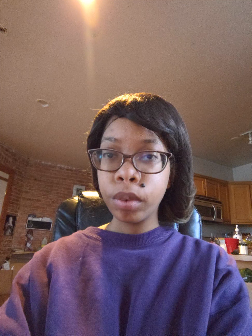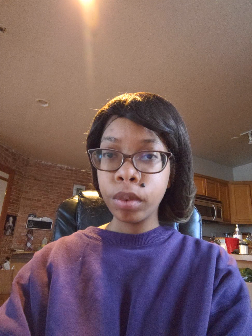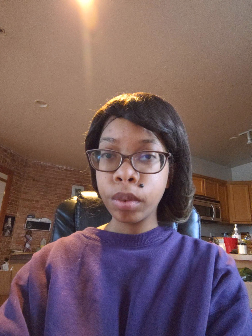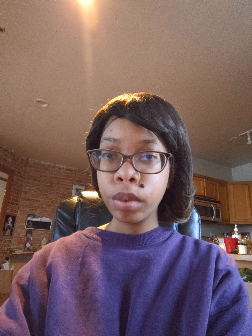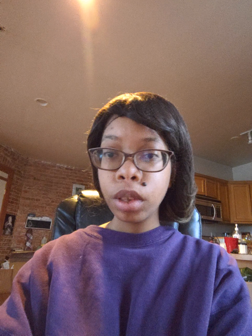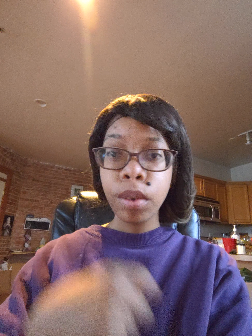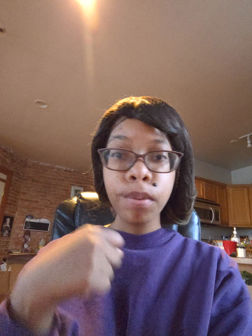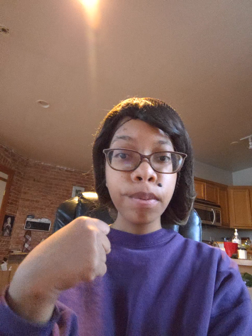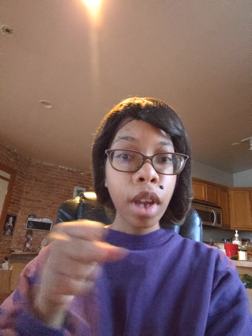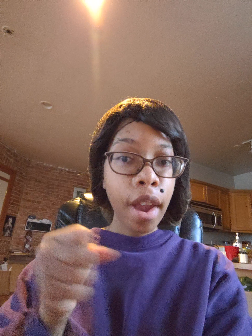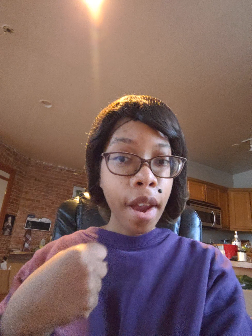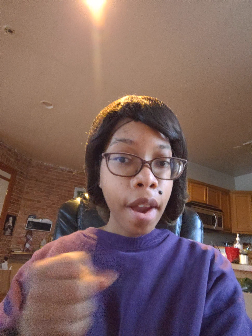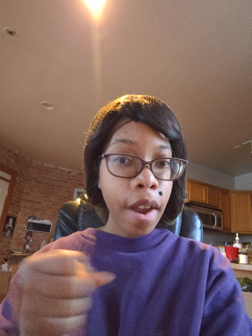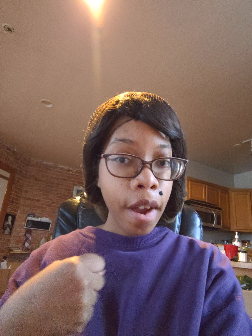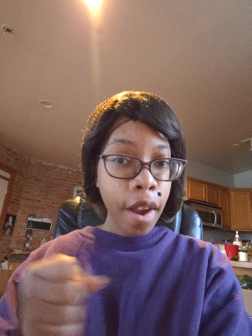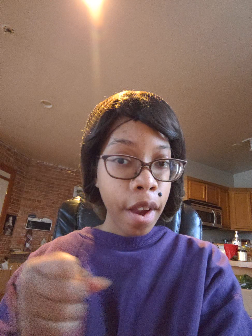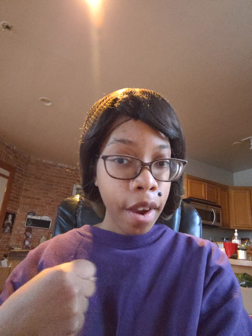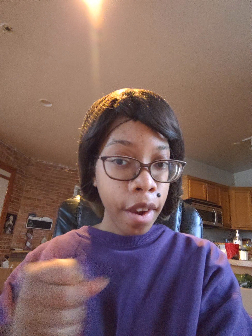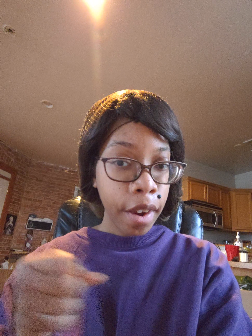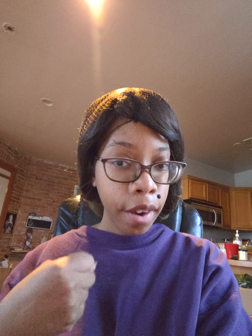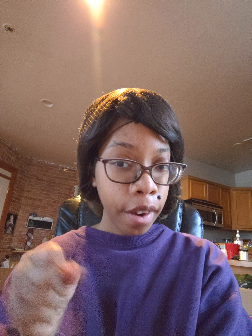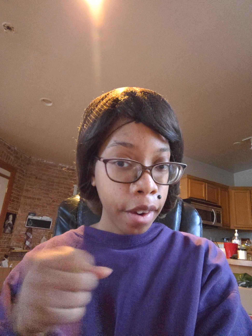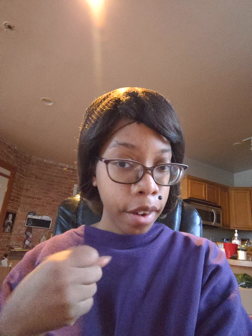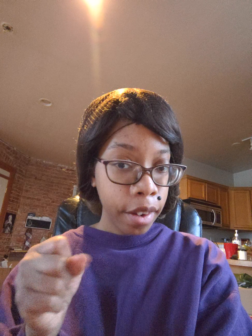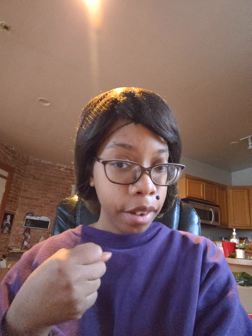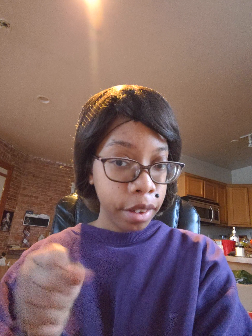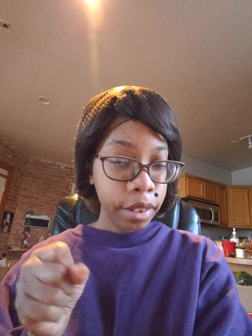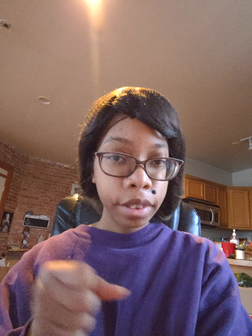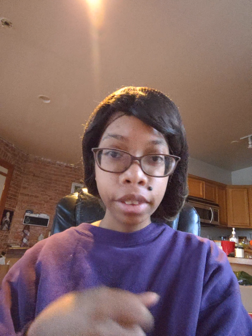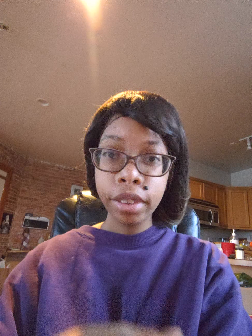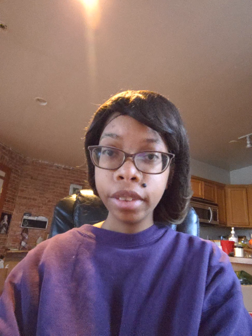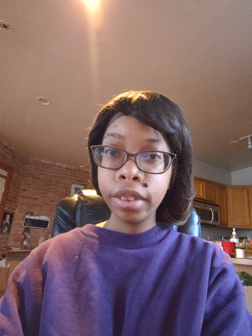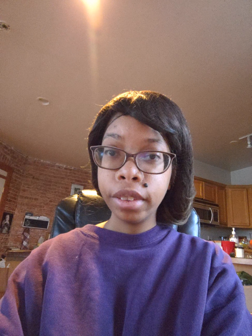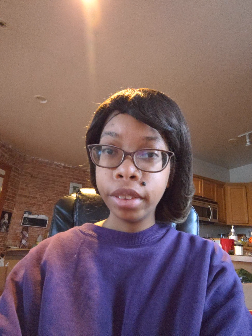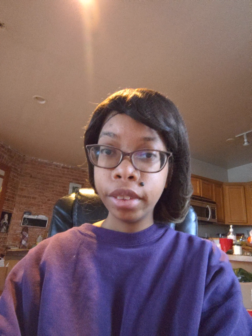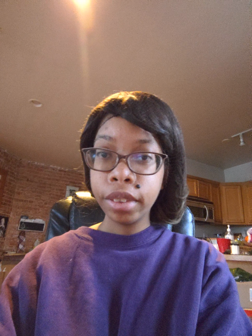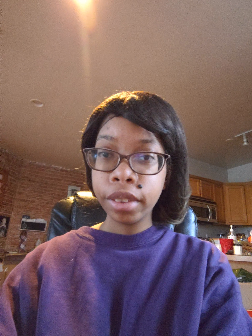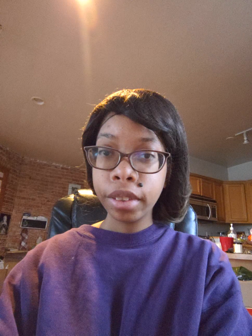make